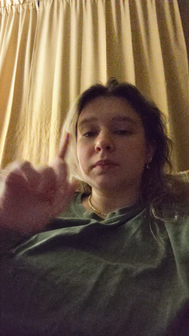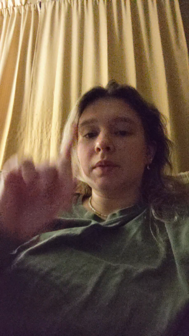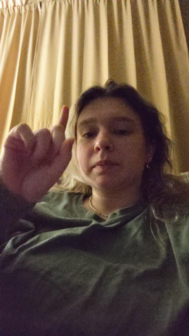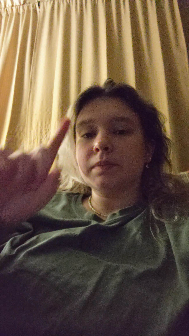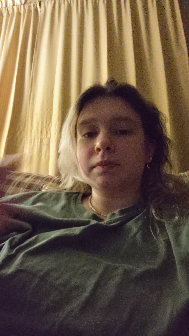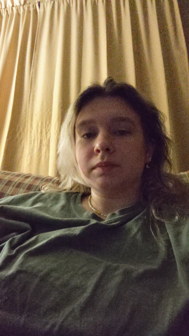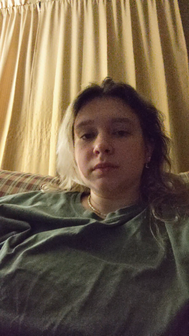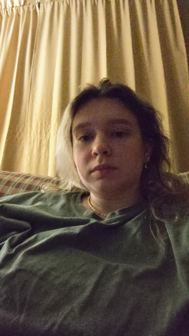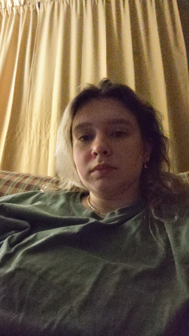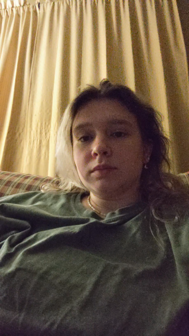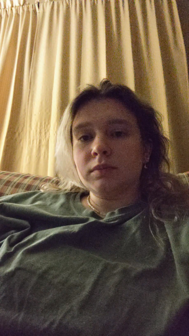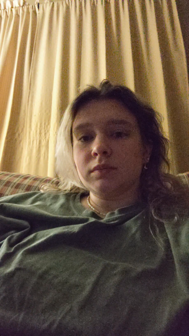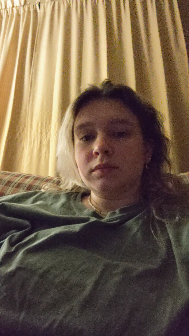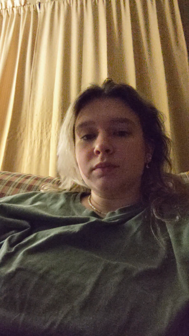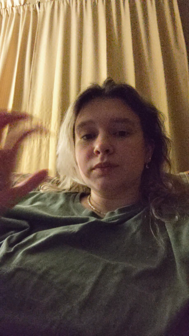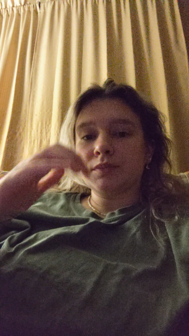grapes